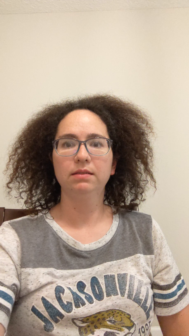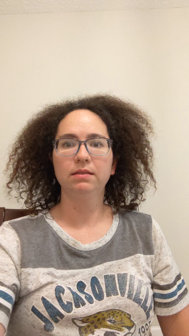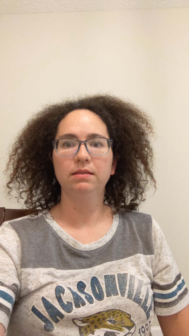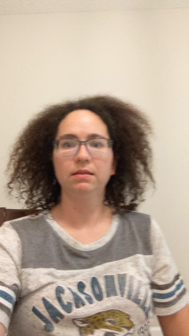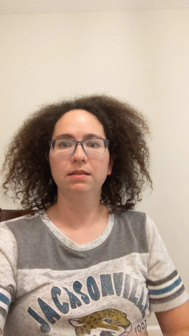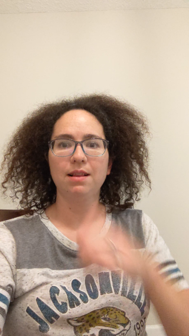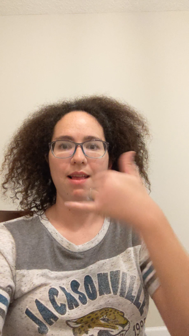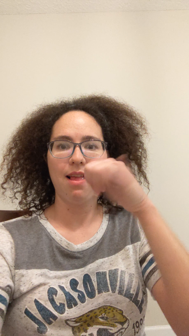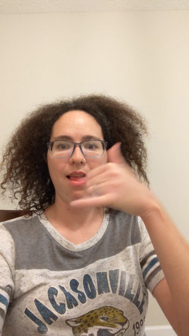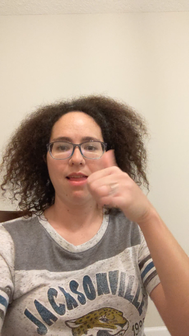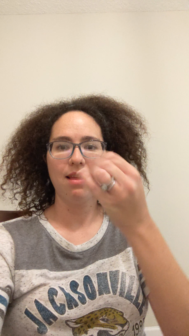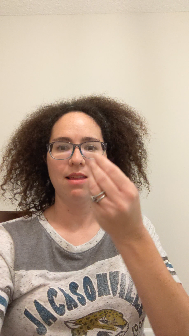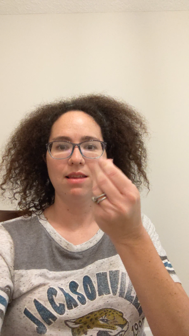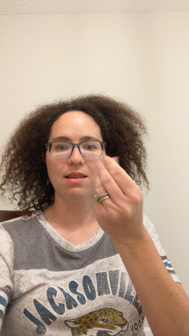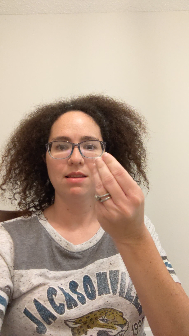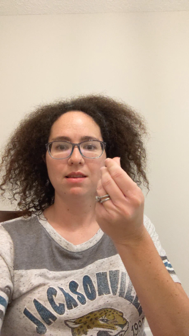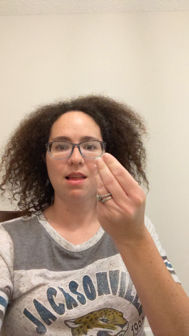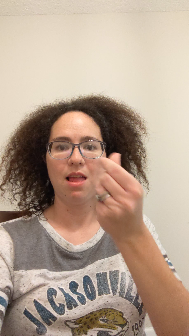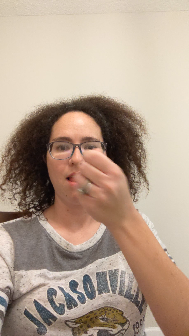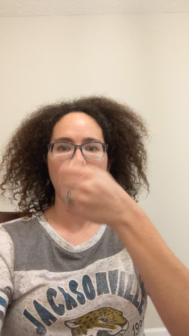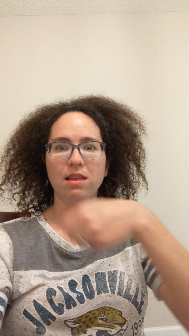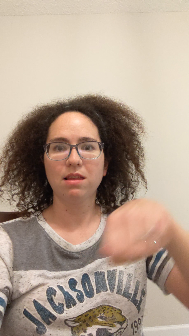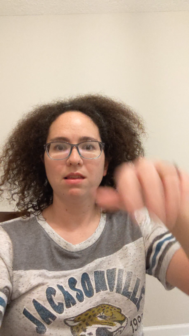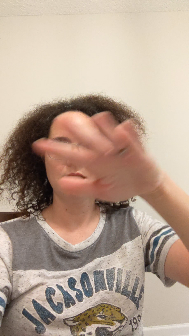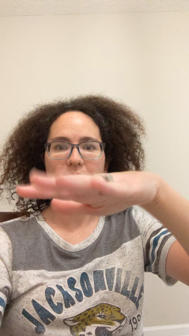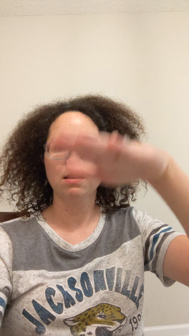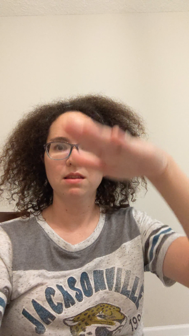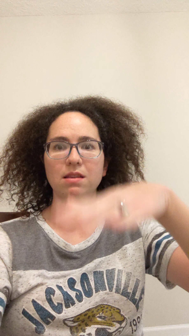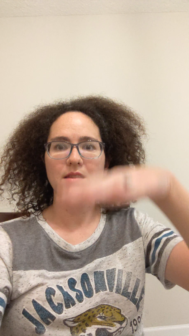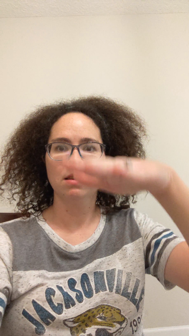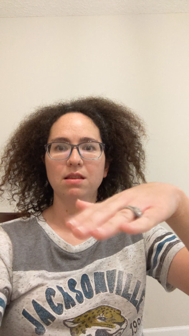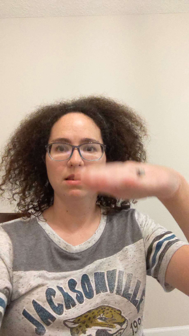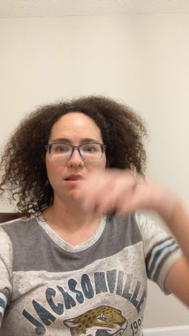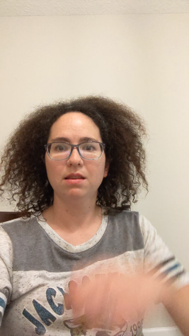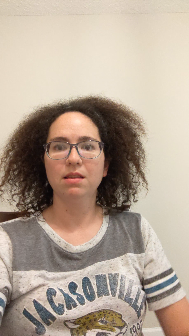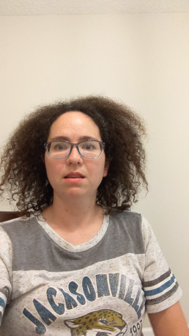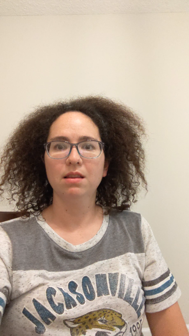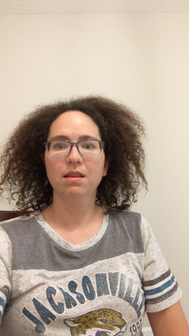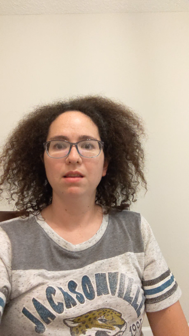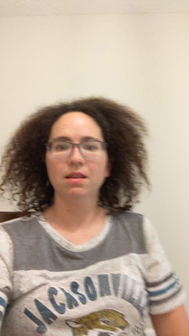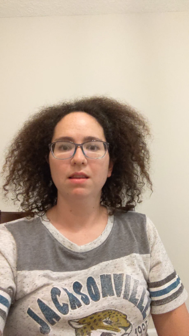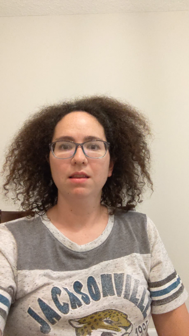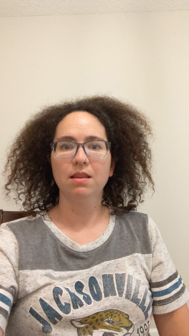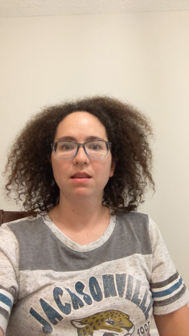playground